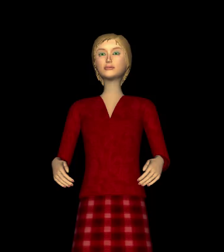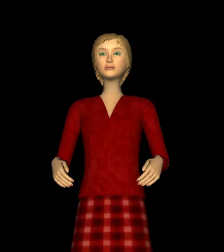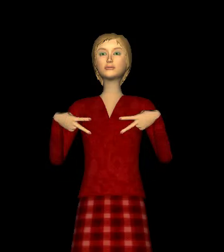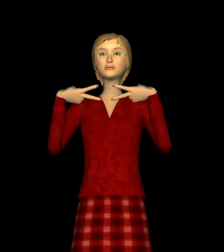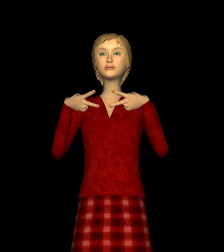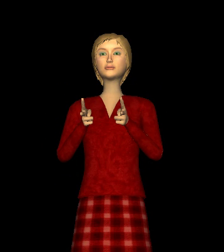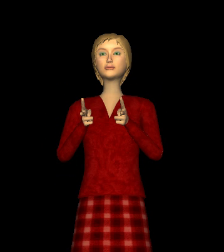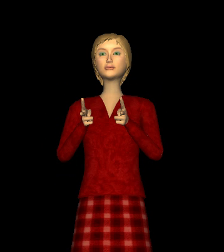تفويض